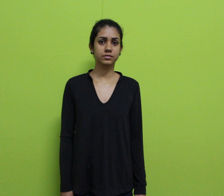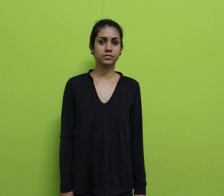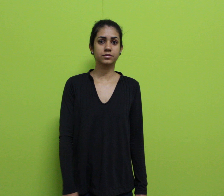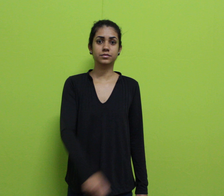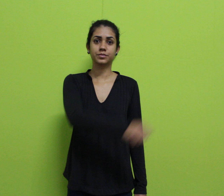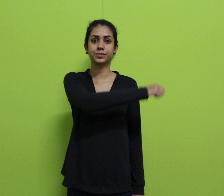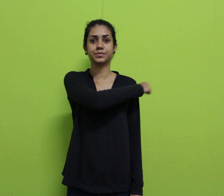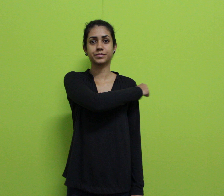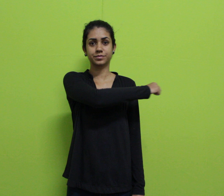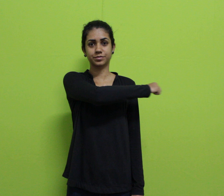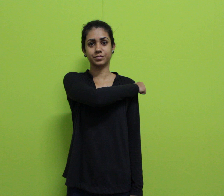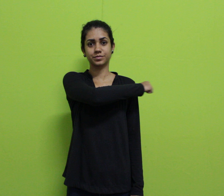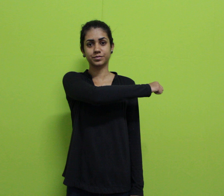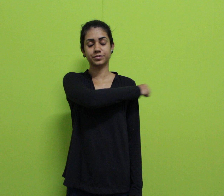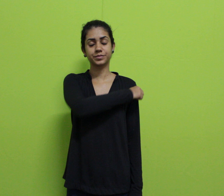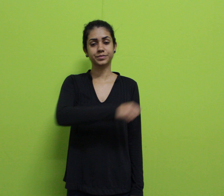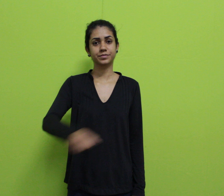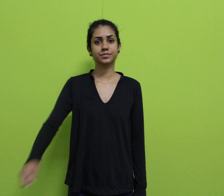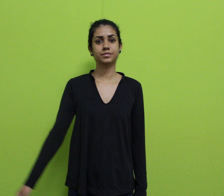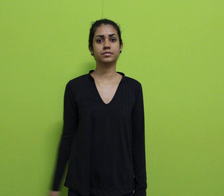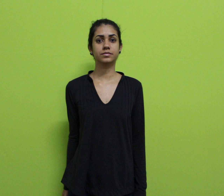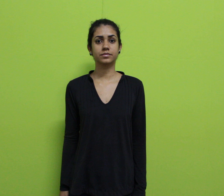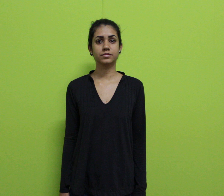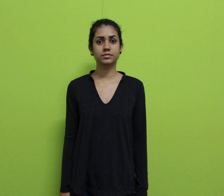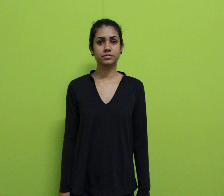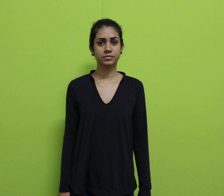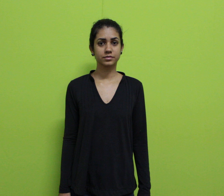aluno